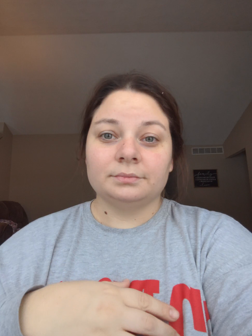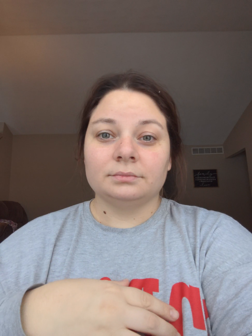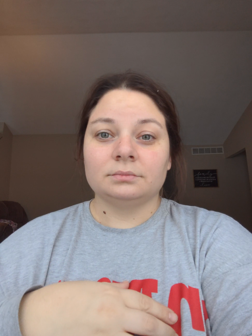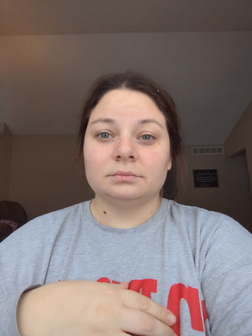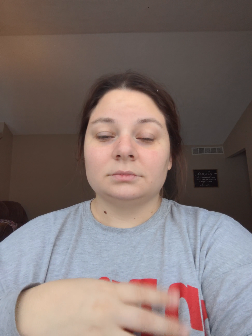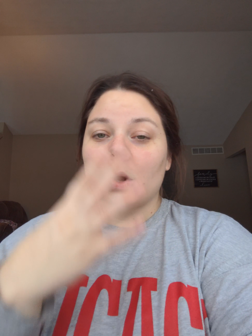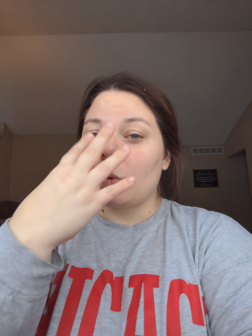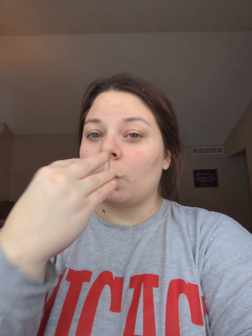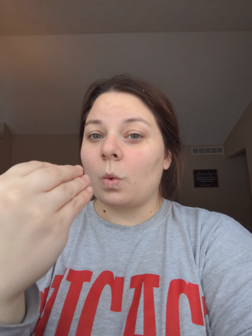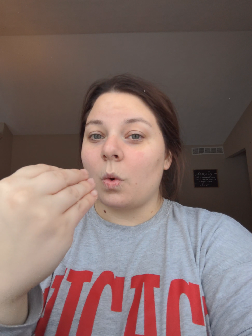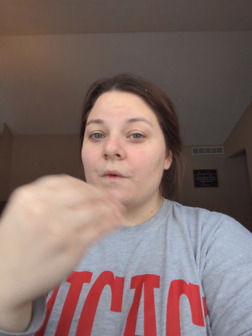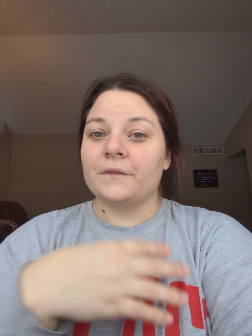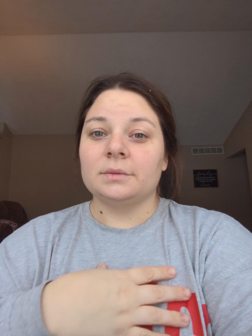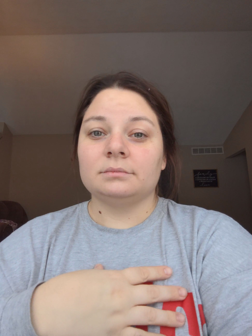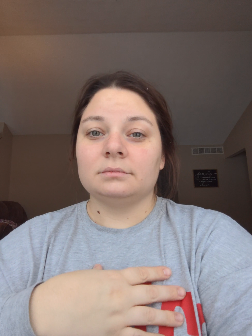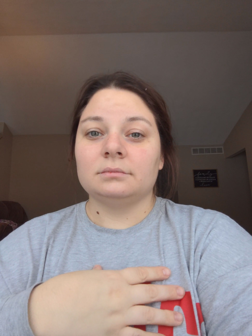wolf